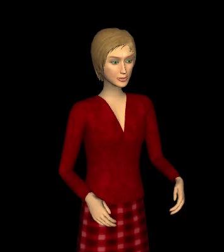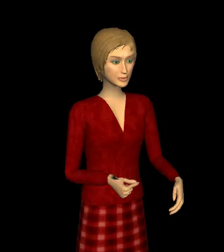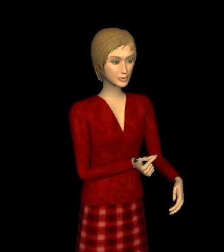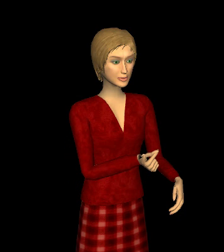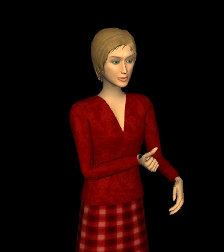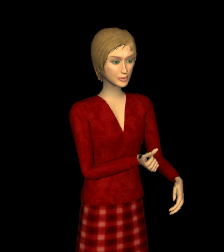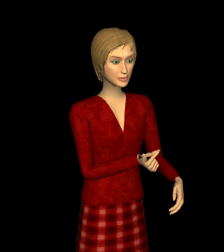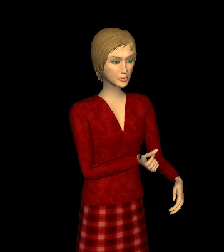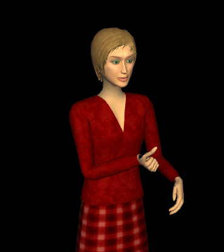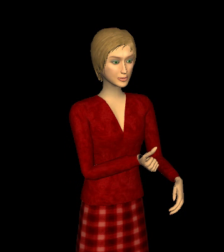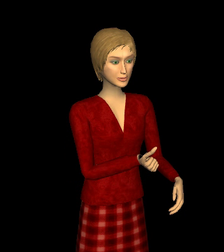مال